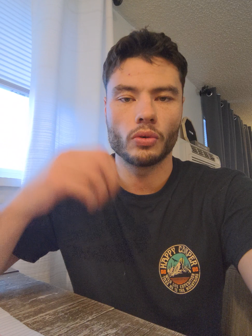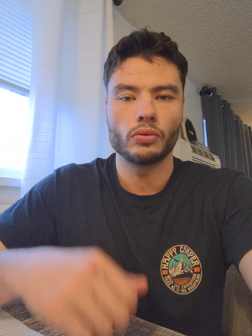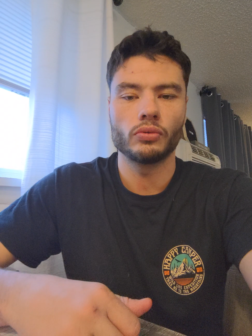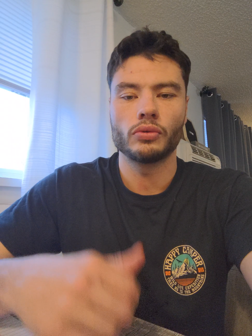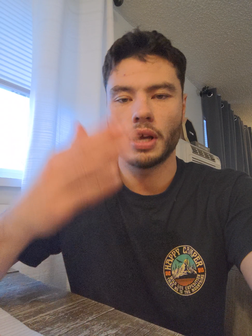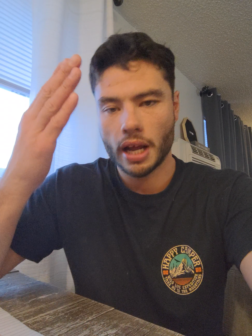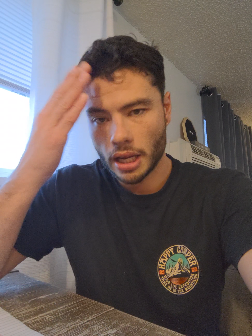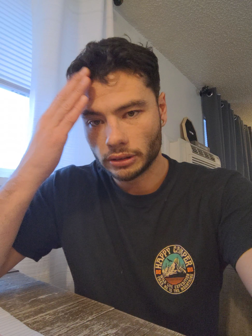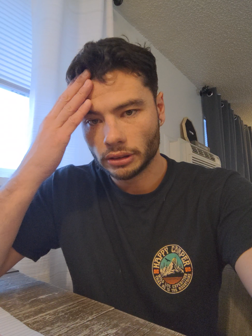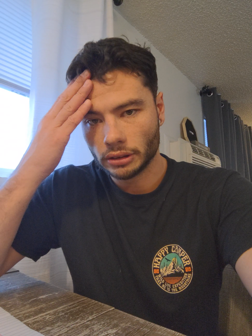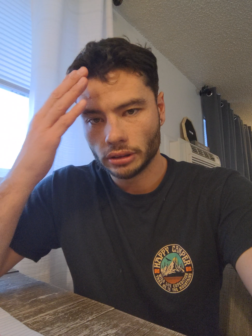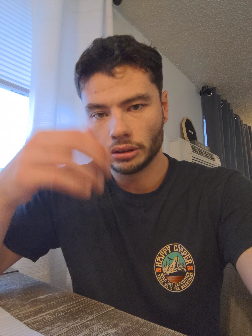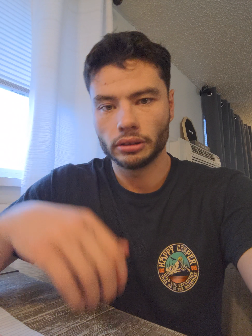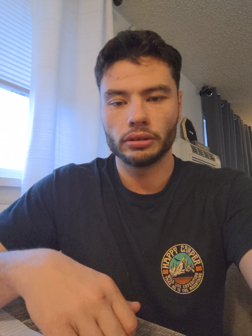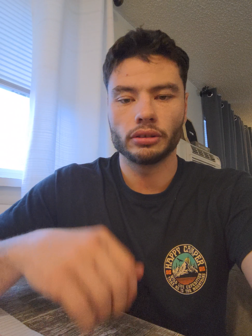hat